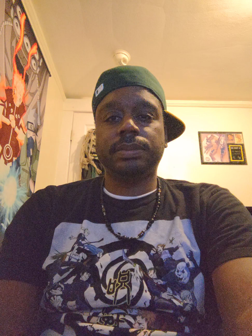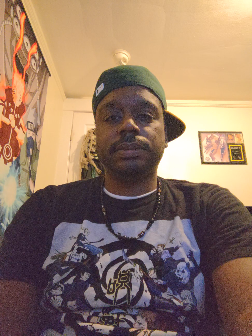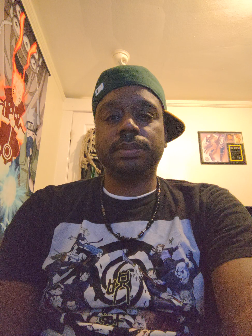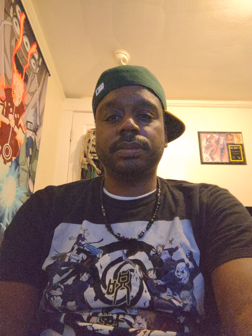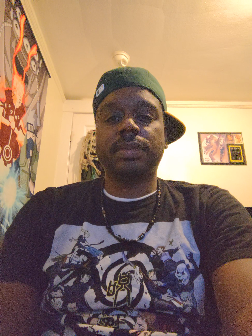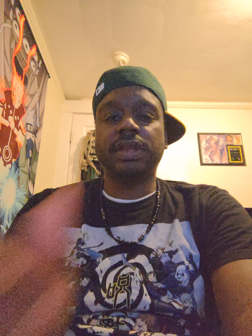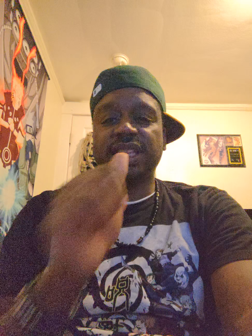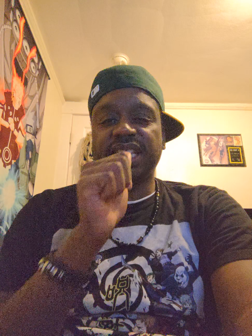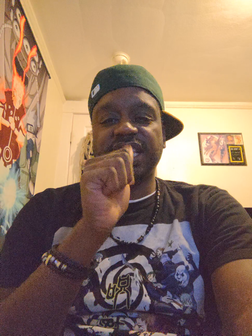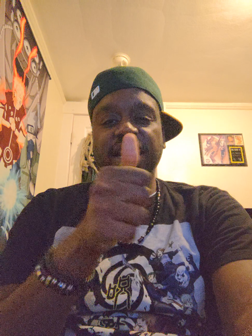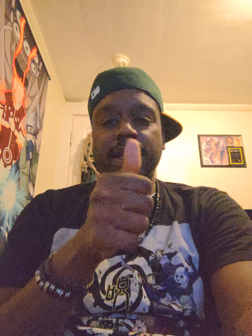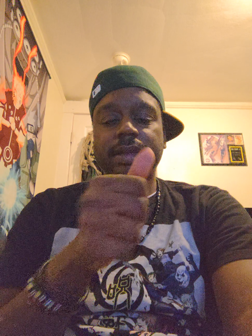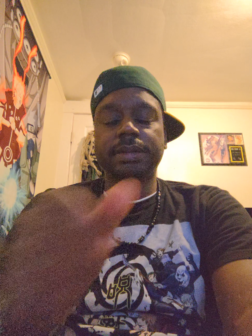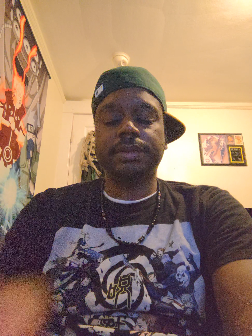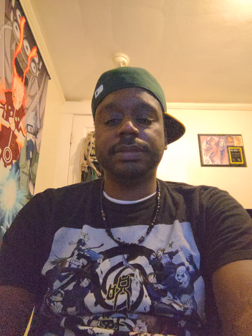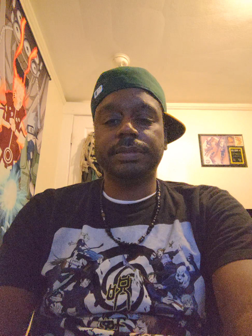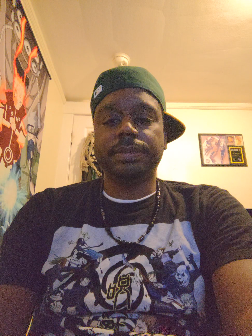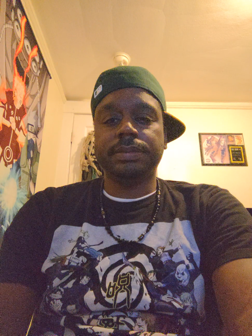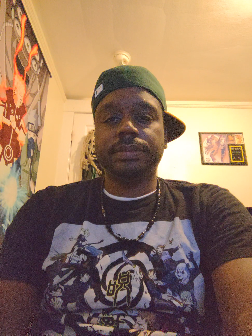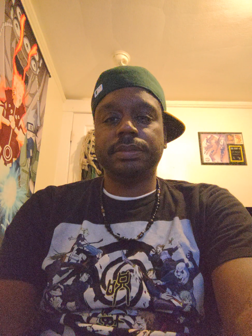nuts